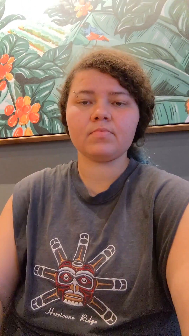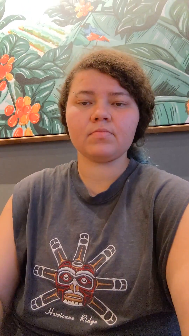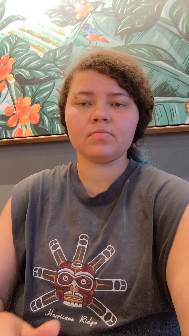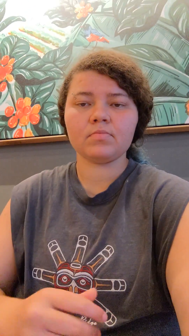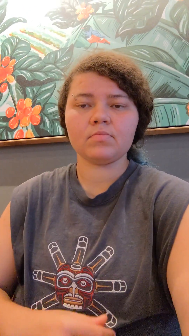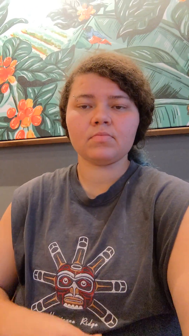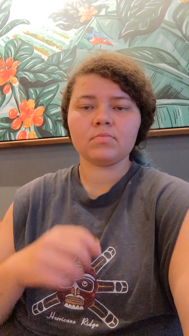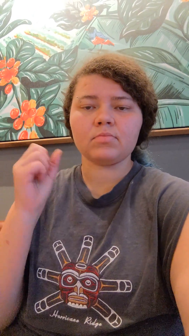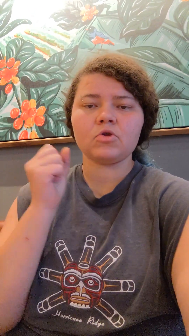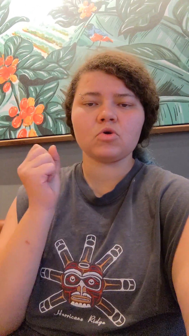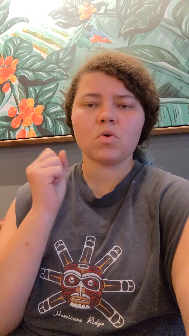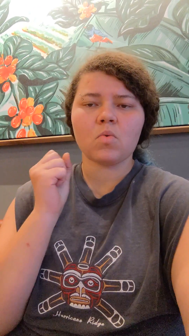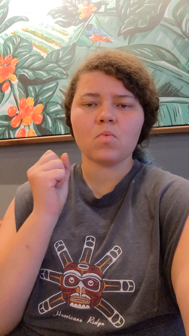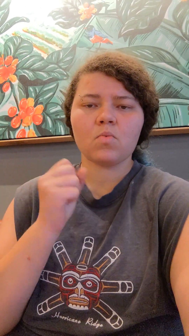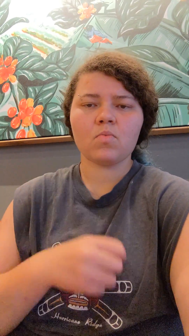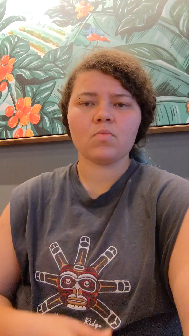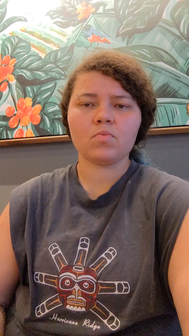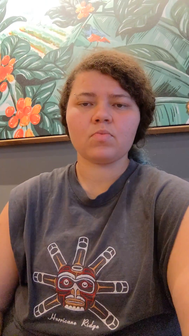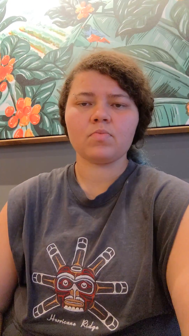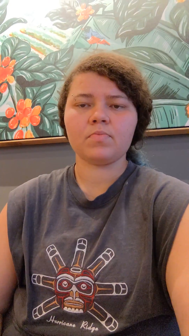cold